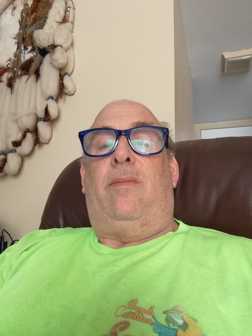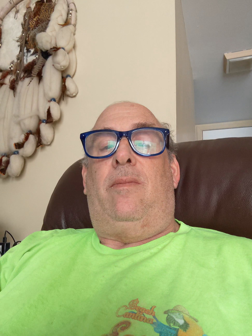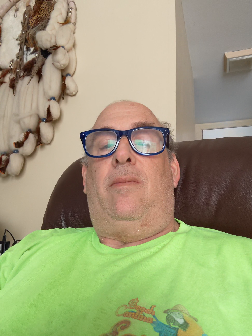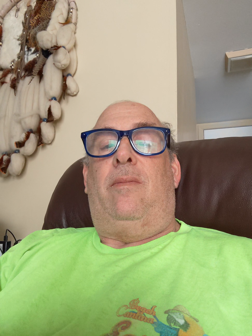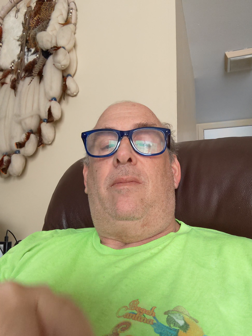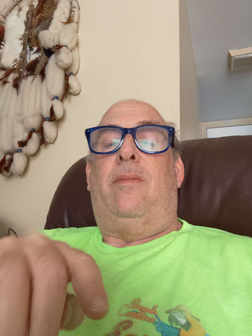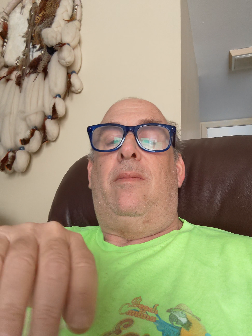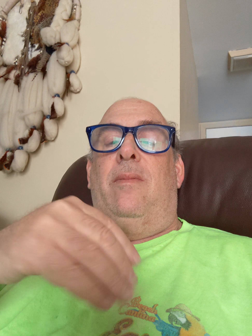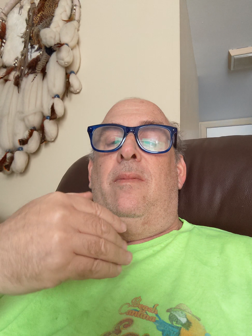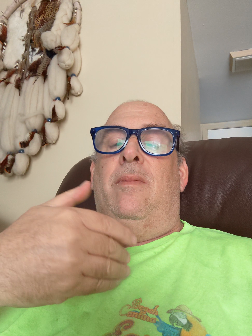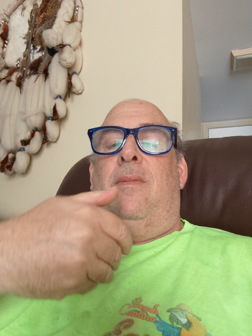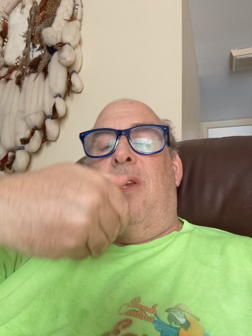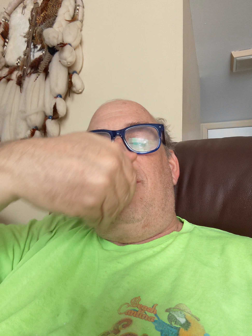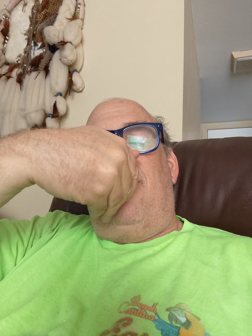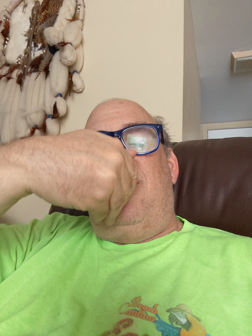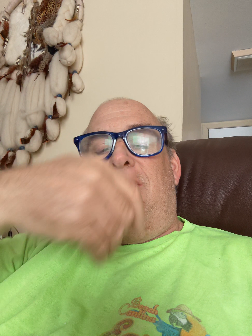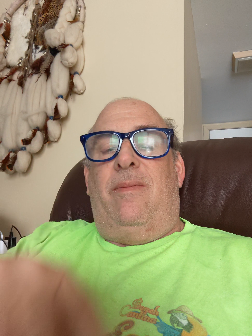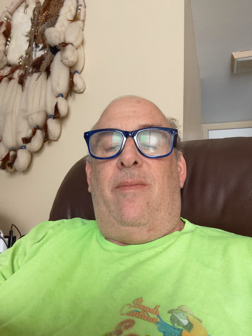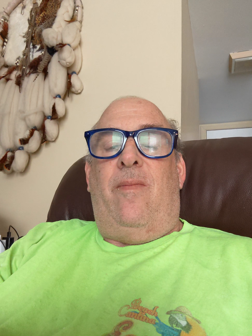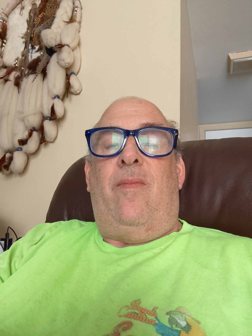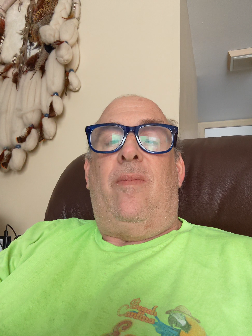pizza